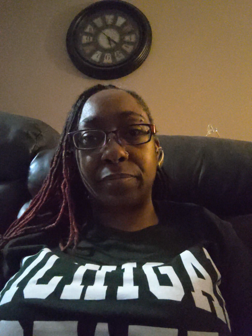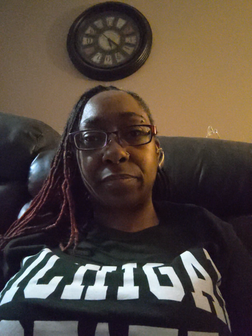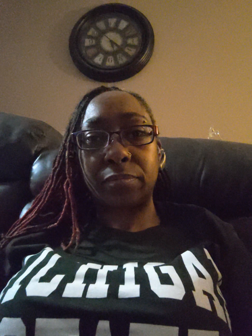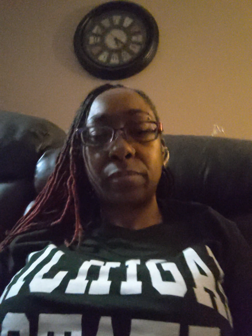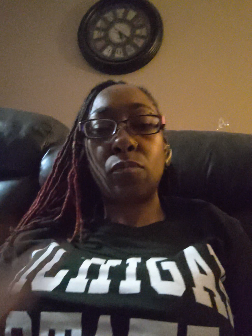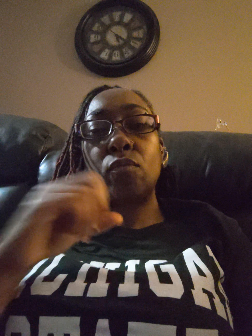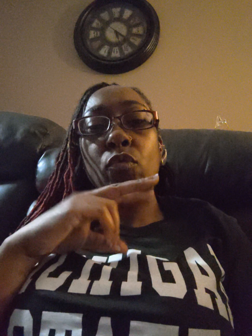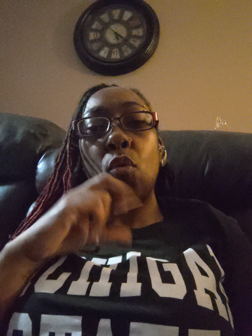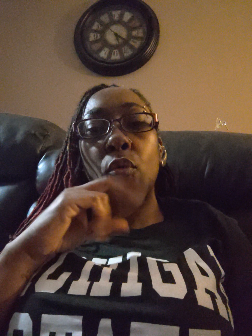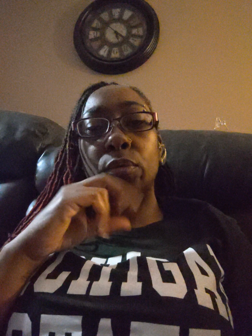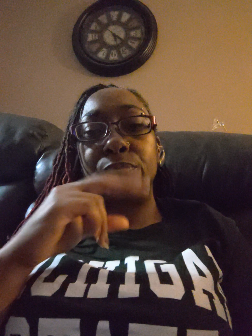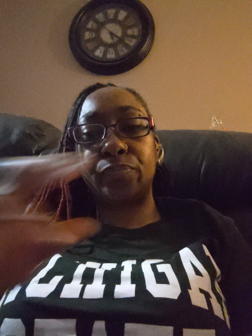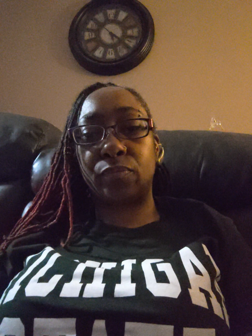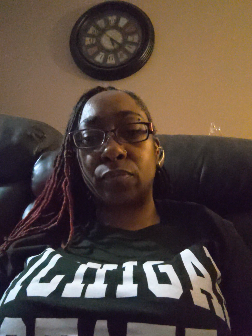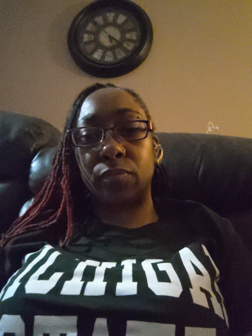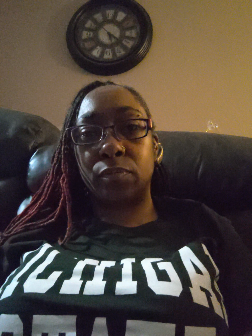frog